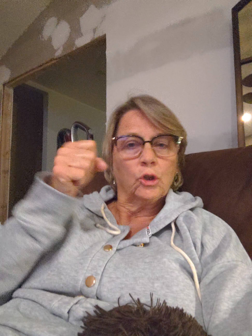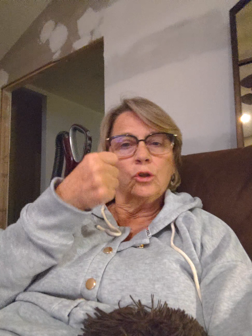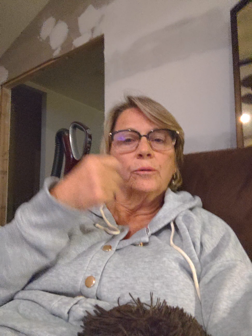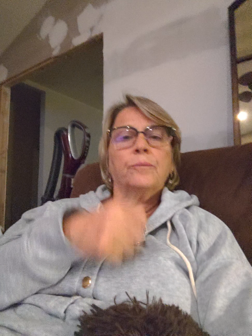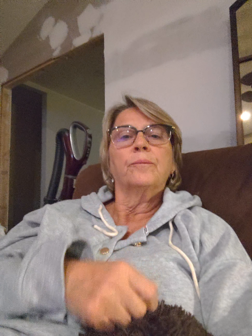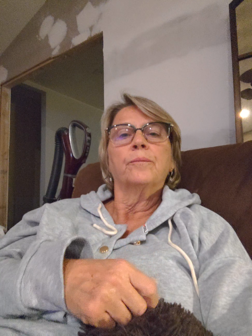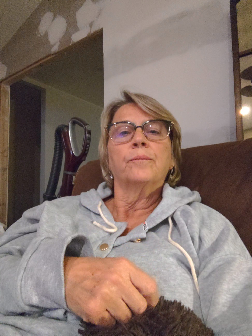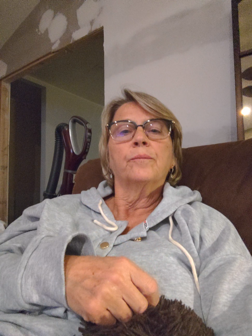refrigerator